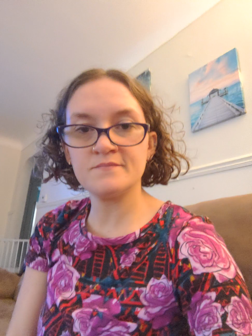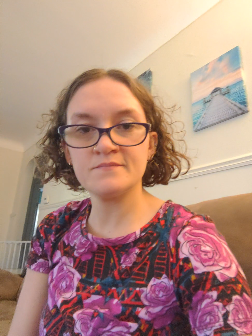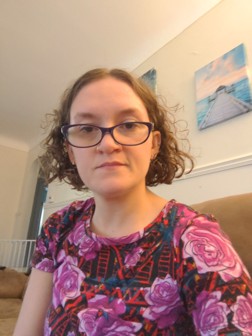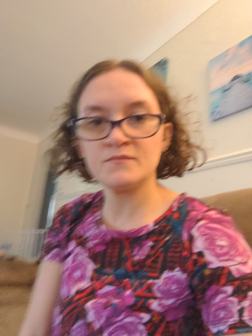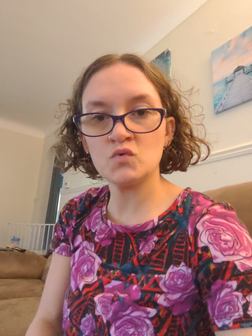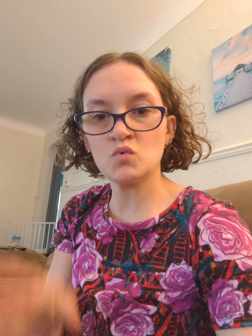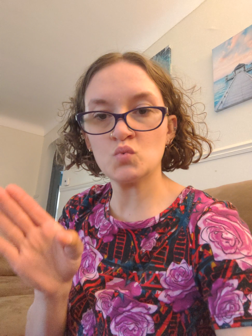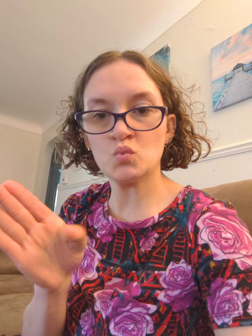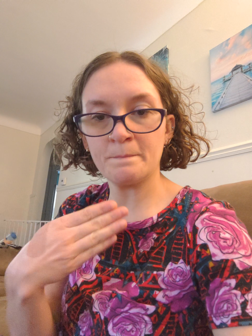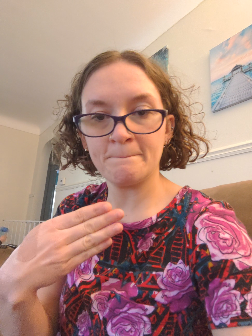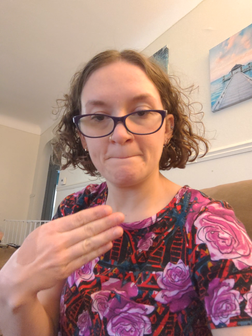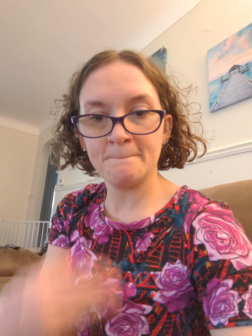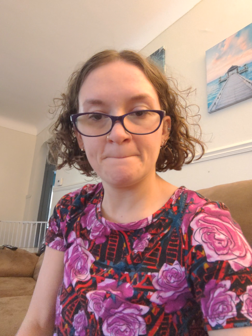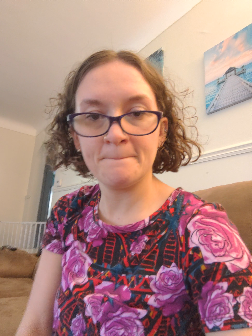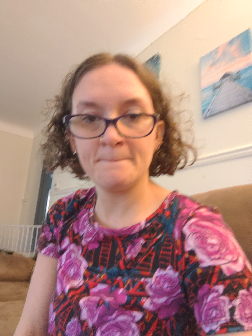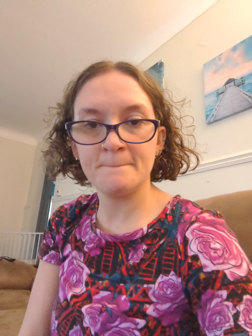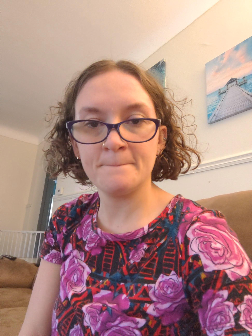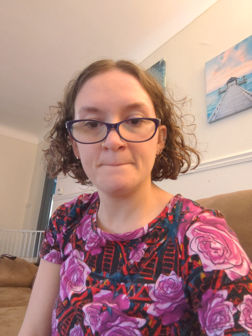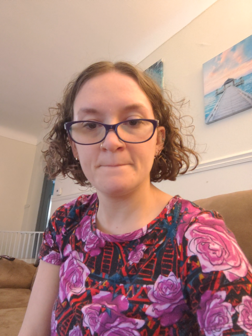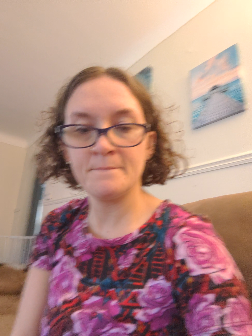room